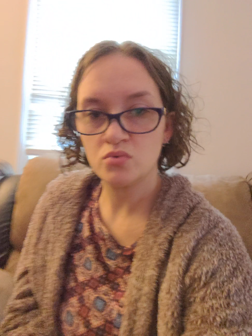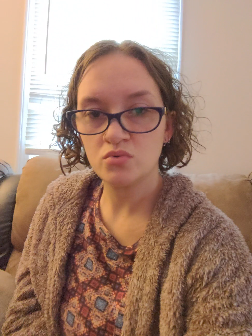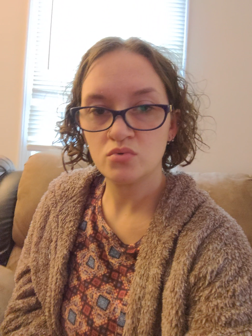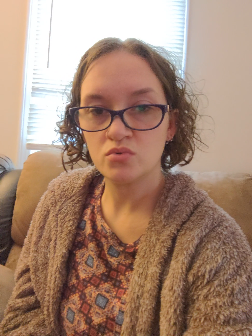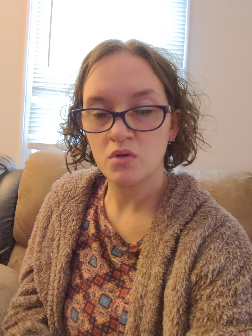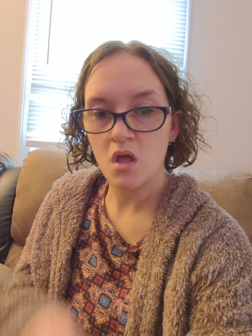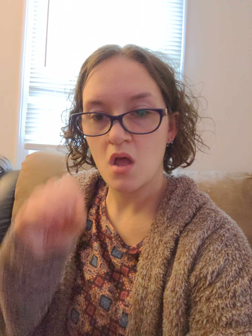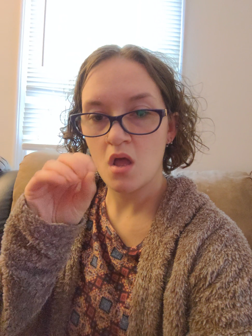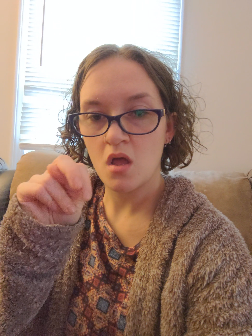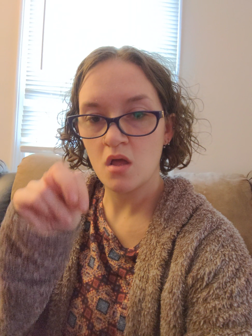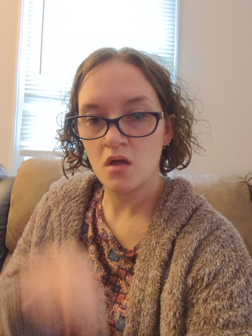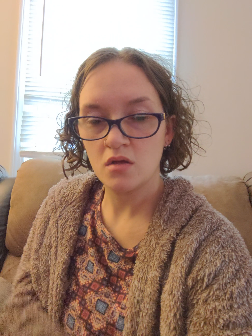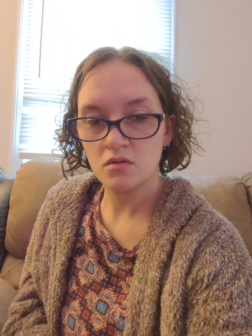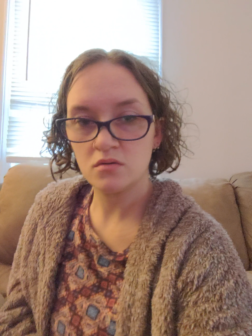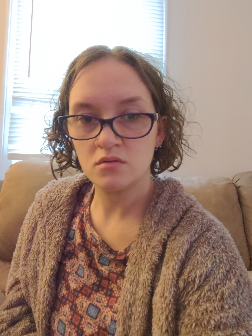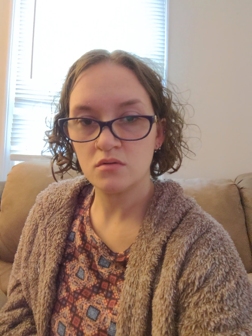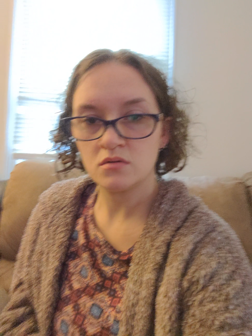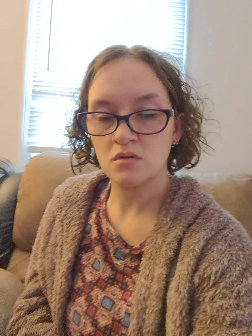on